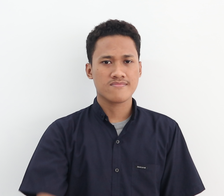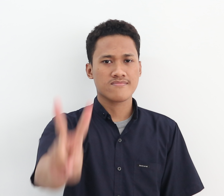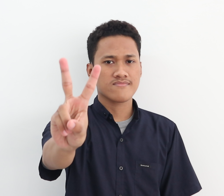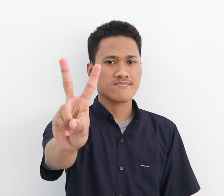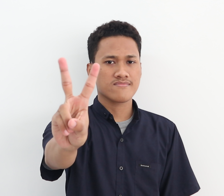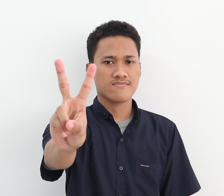V